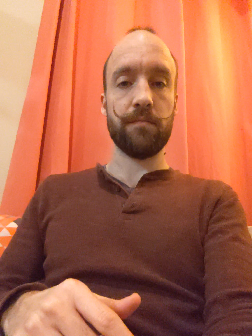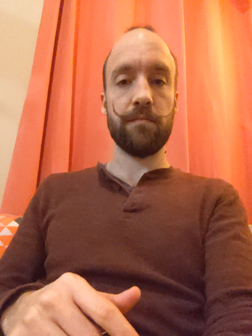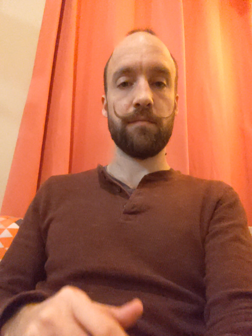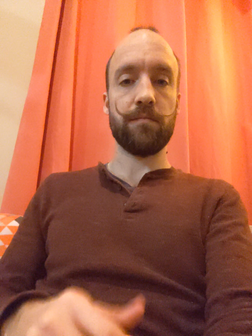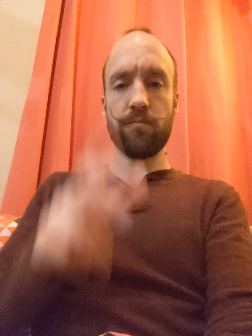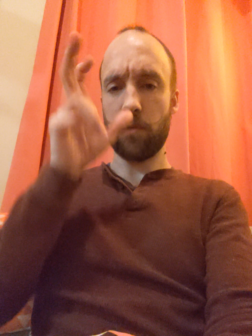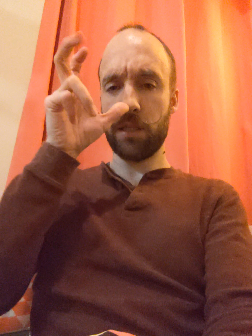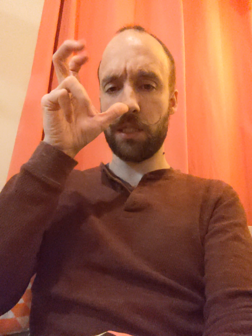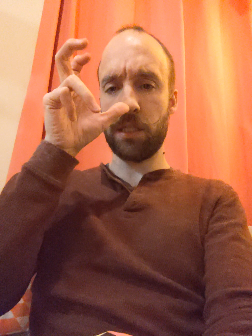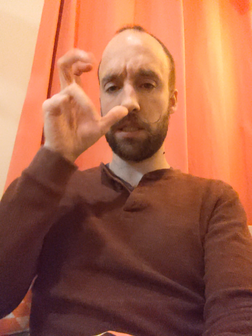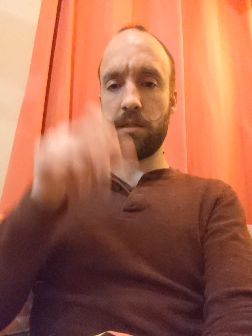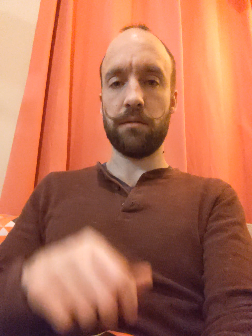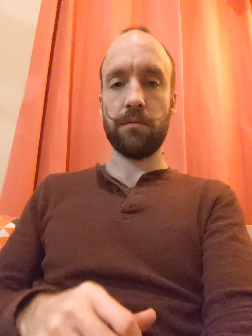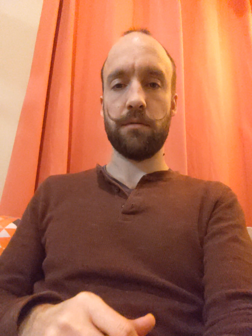bug